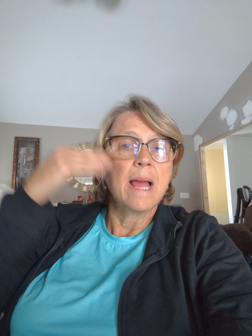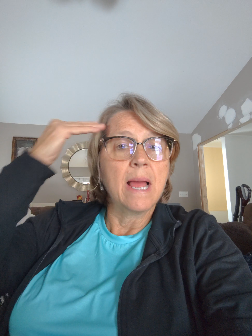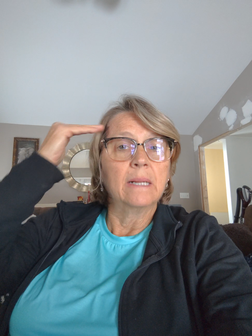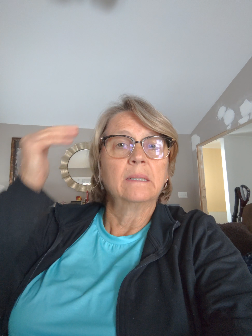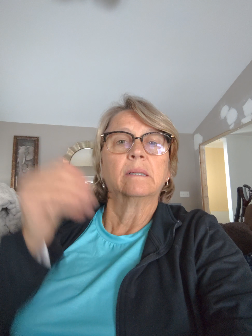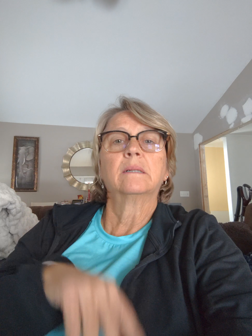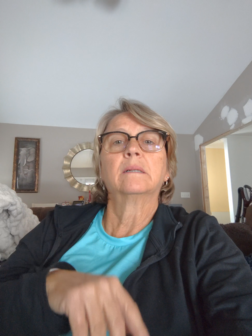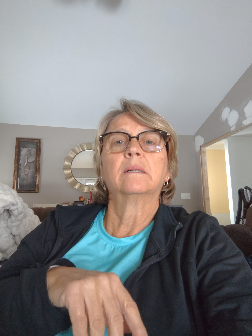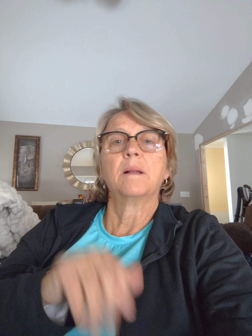head